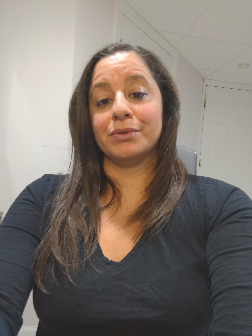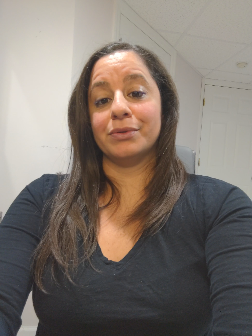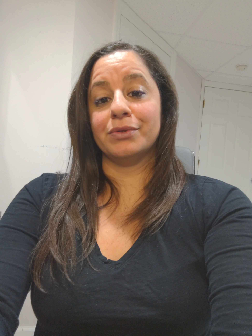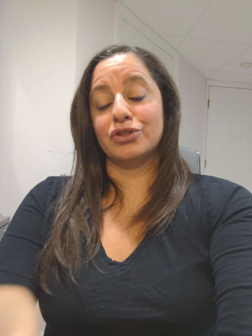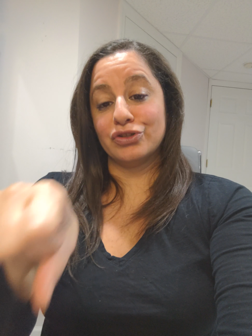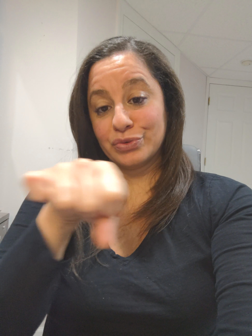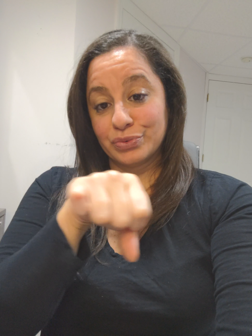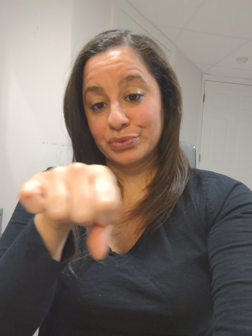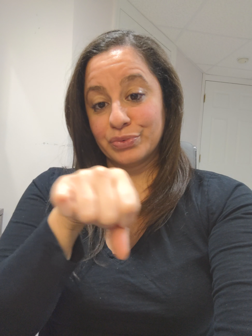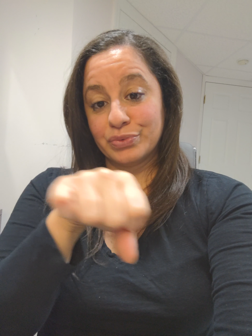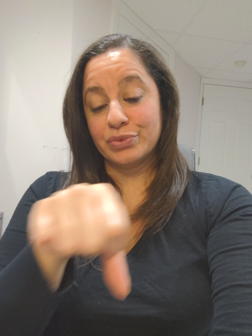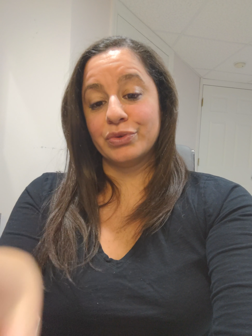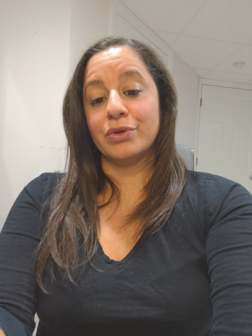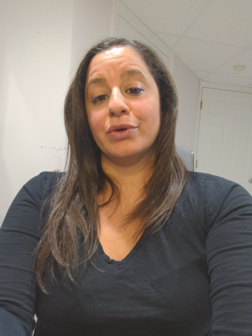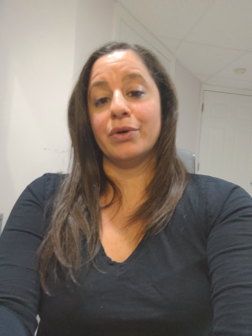shoe